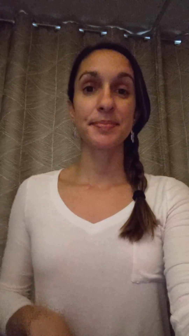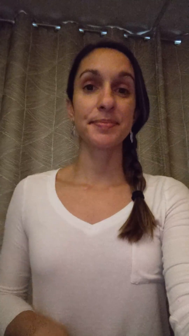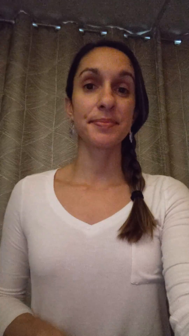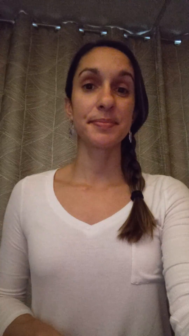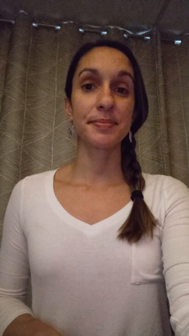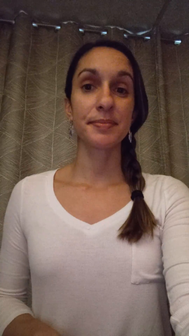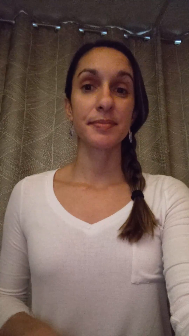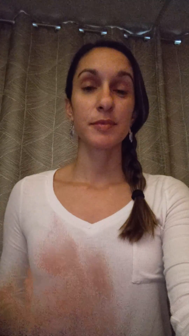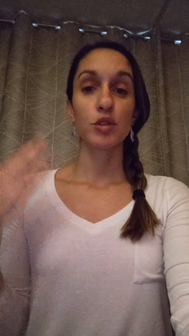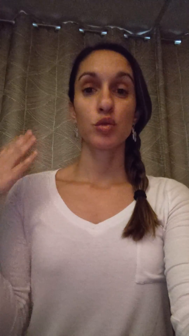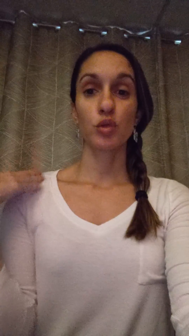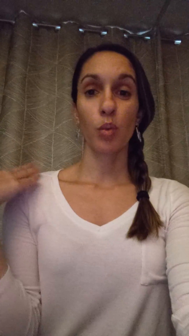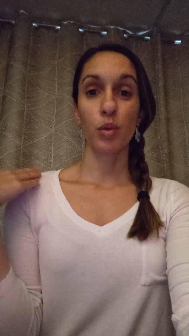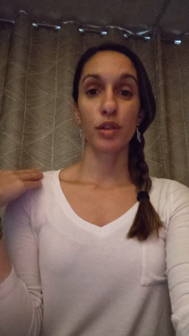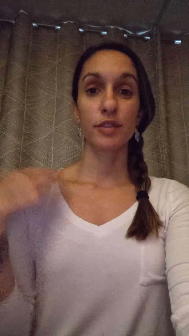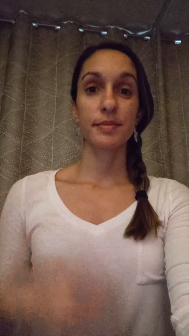shoulder